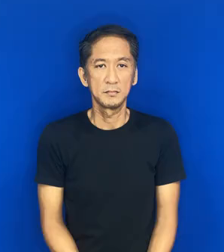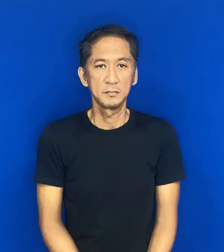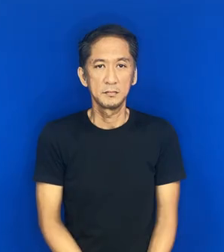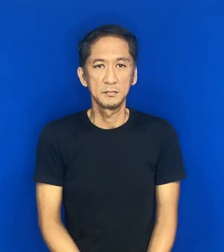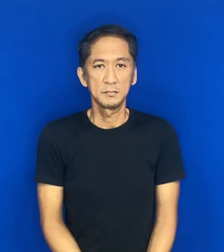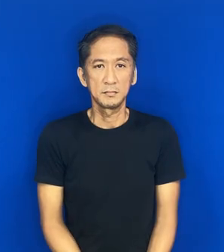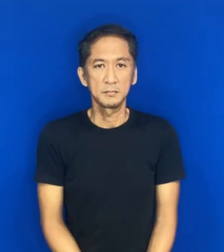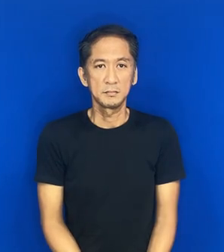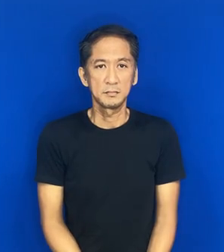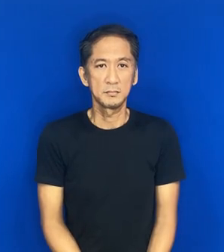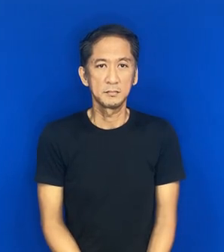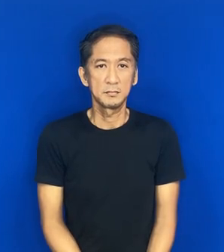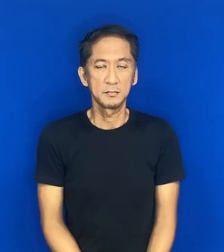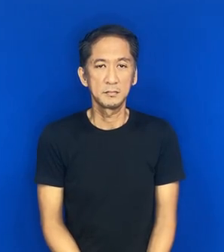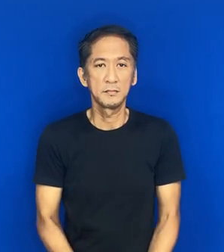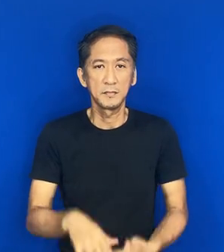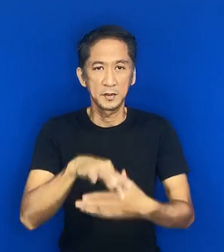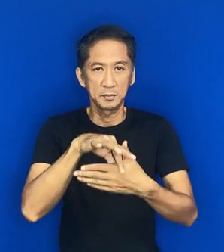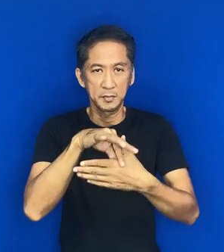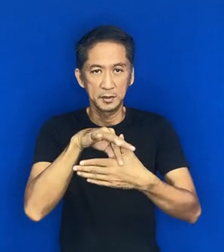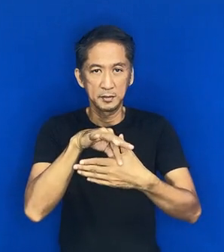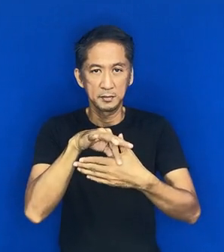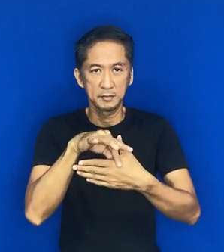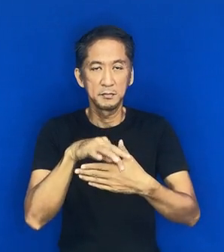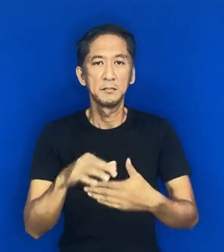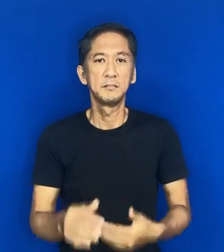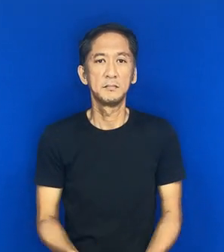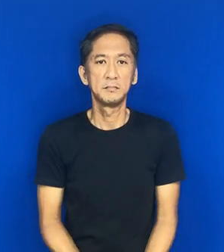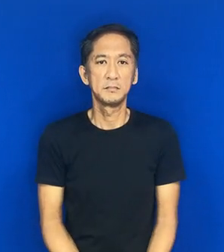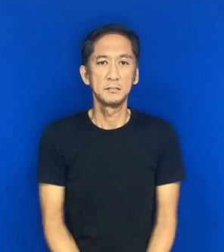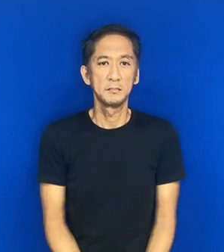meat